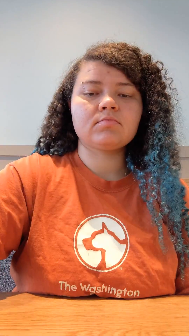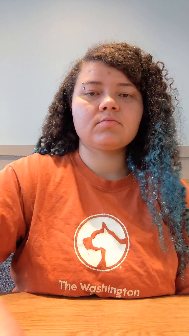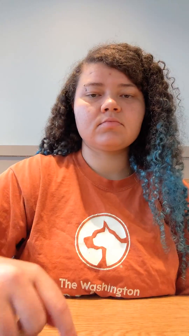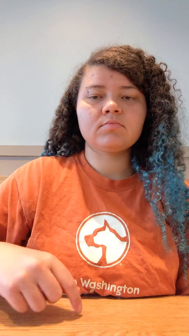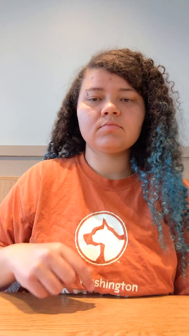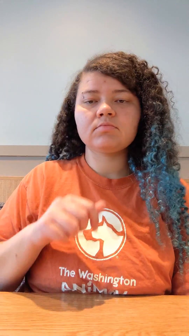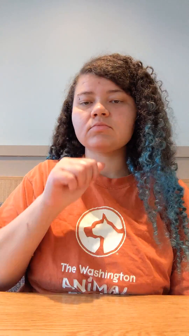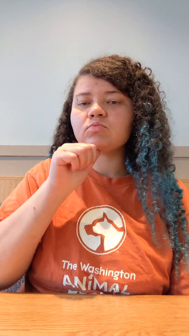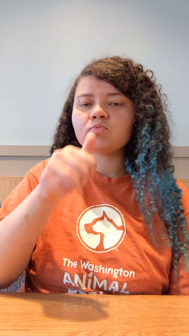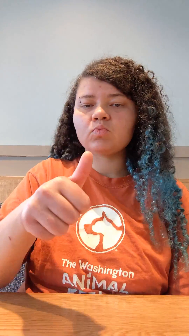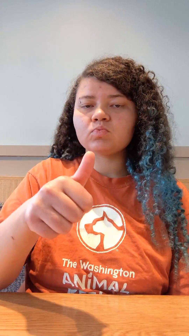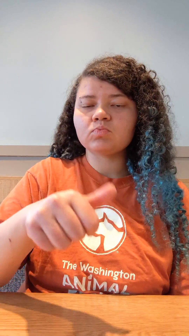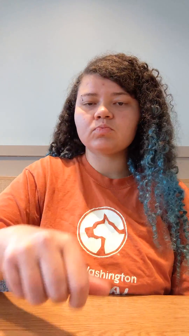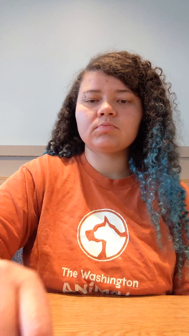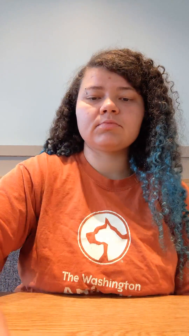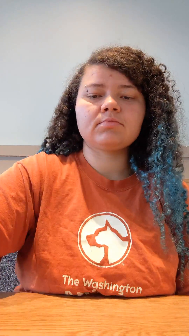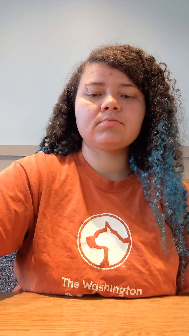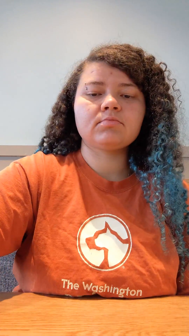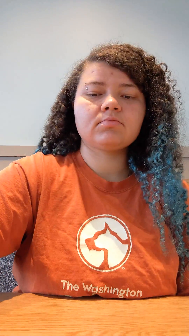don't